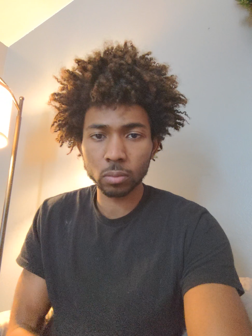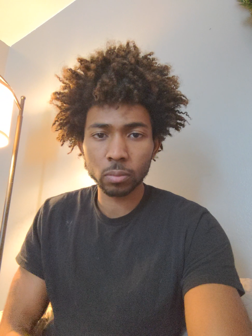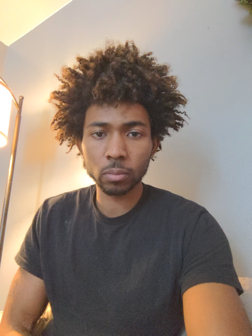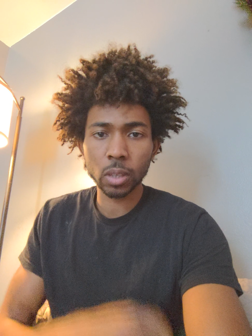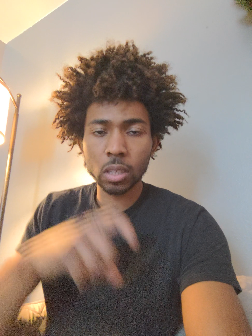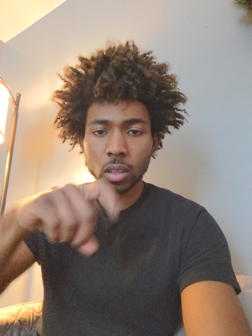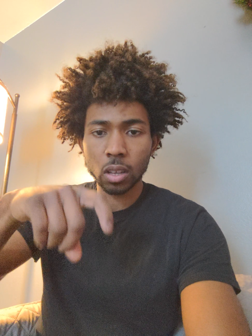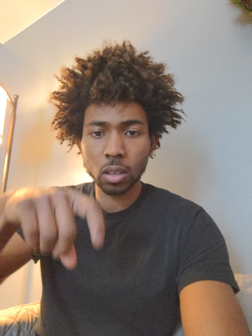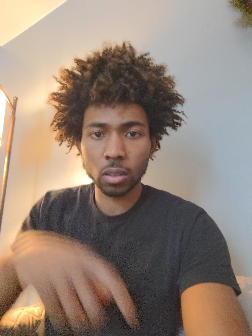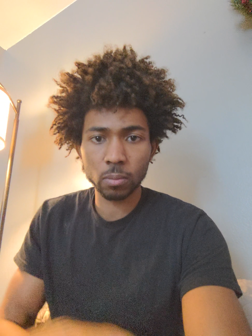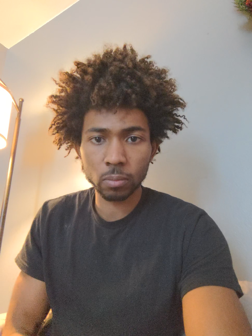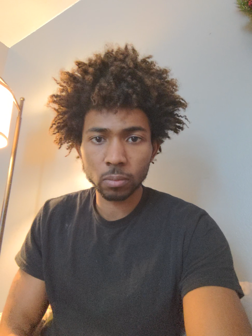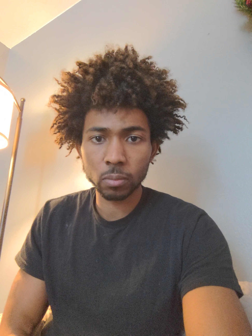time